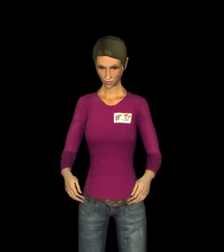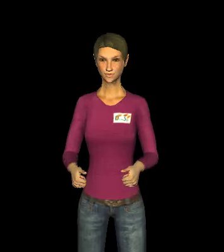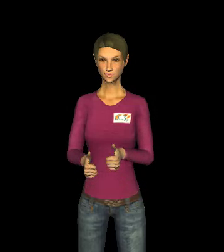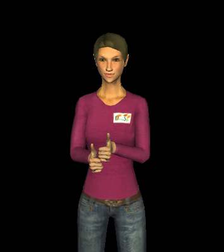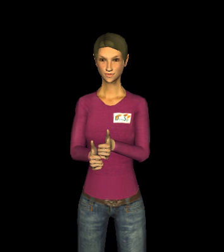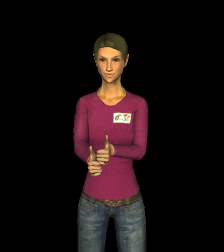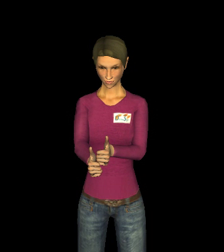يتابع